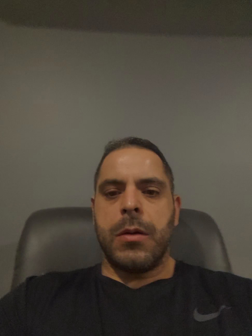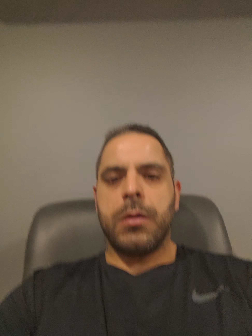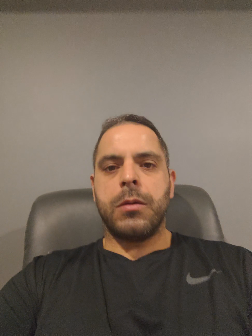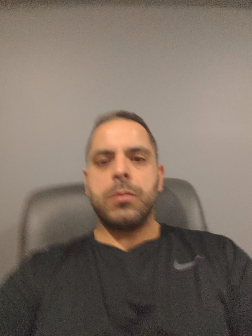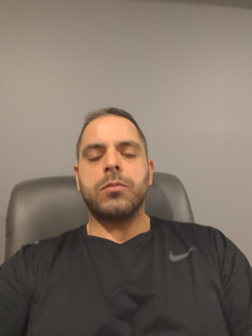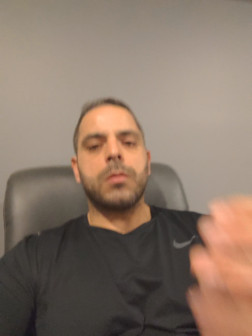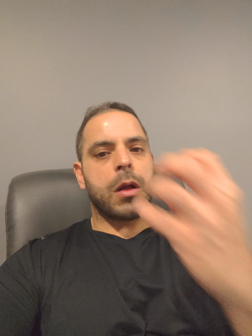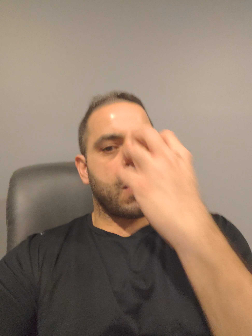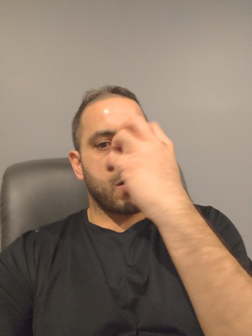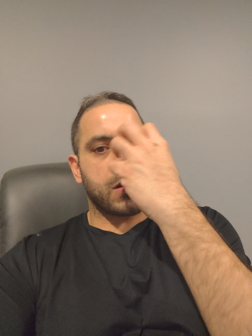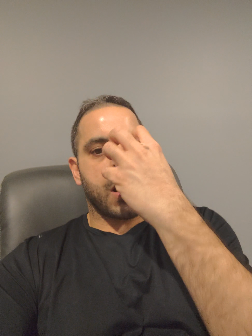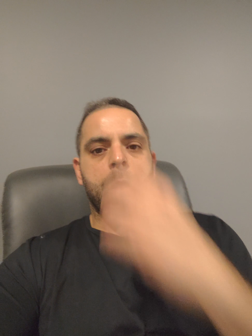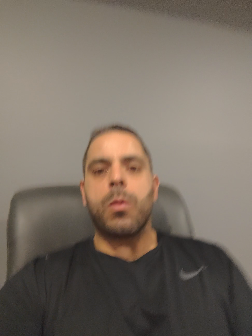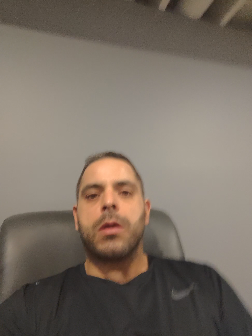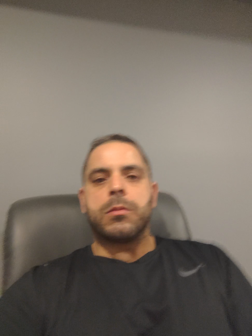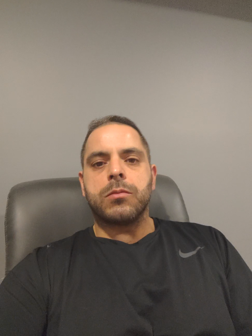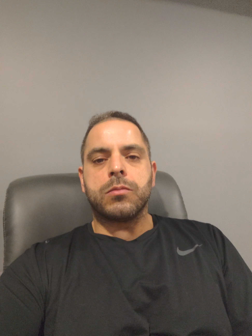clown